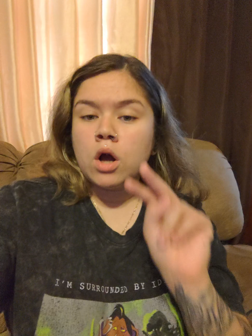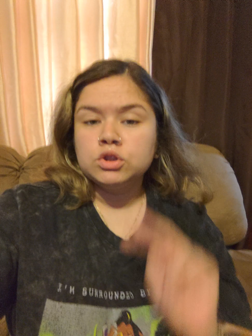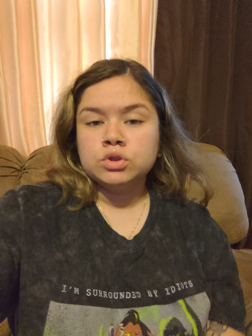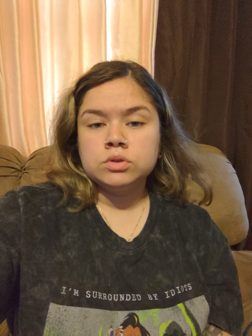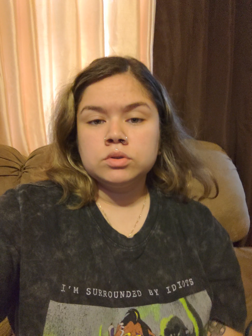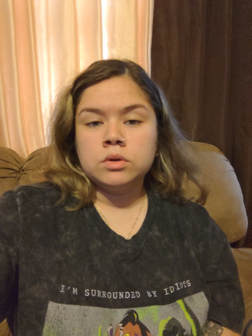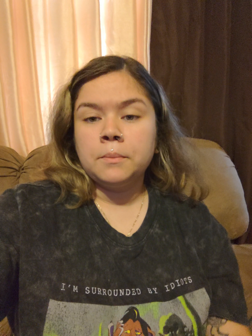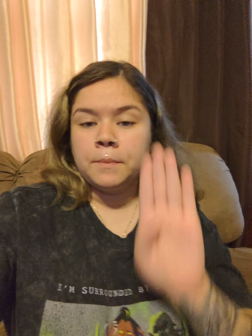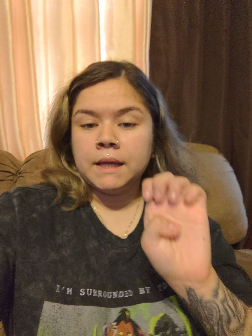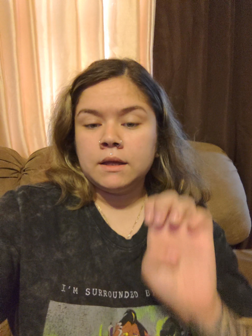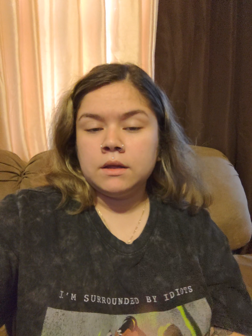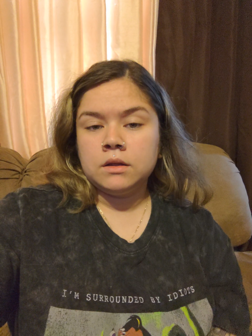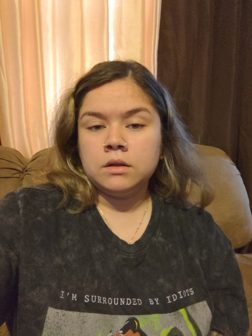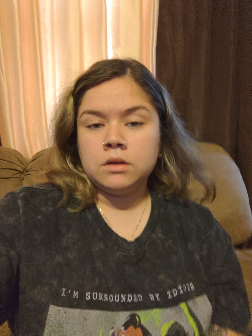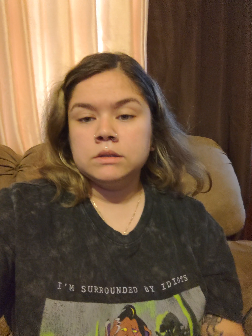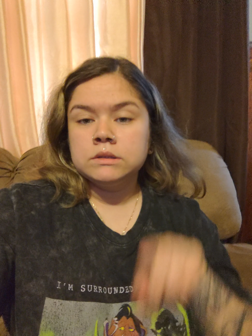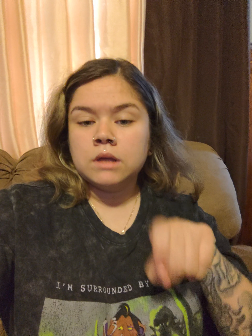be